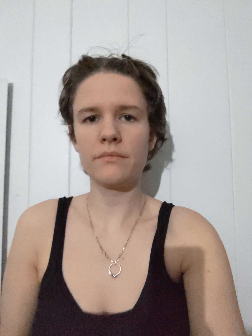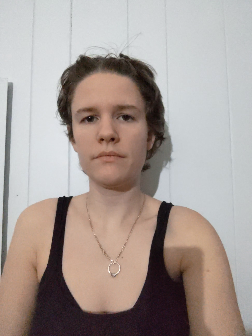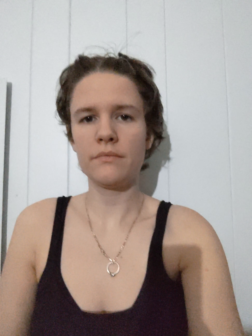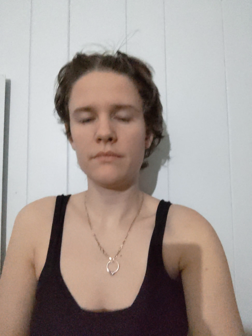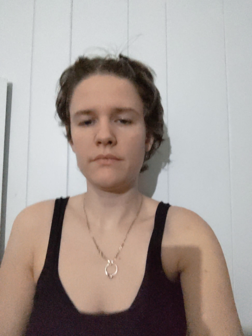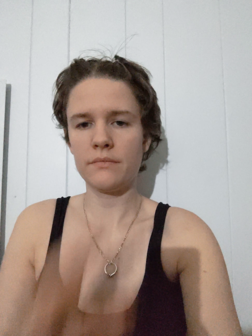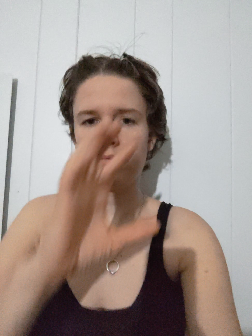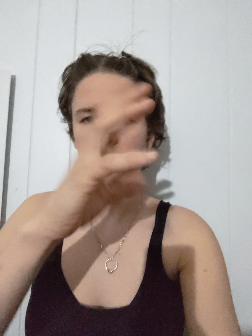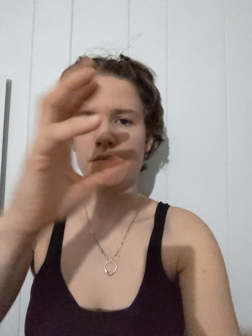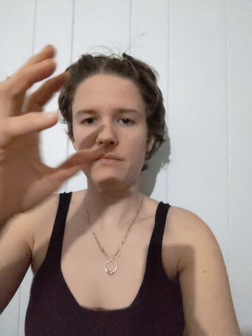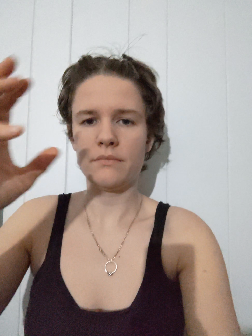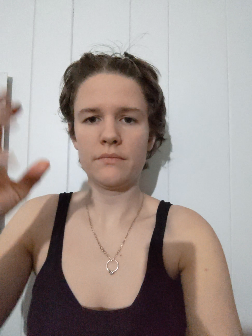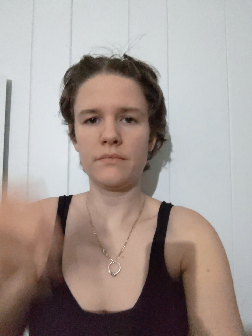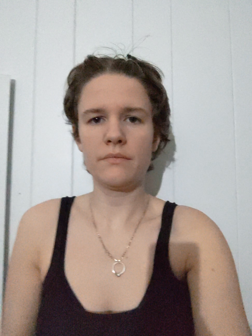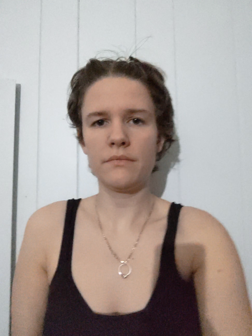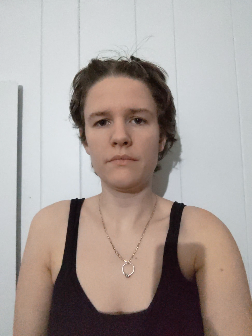cloud